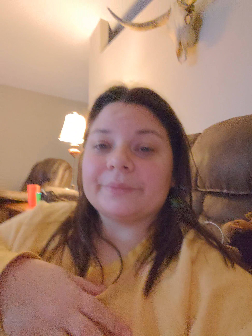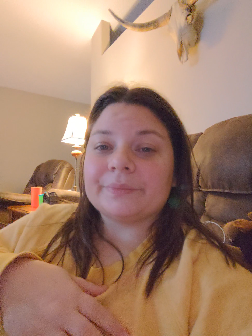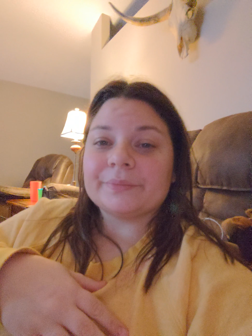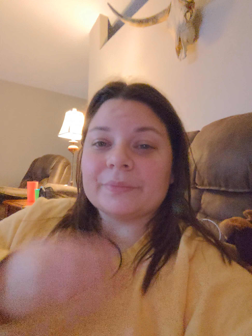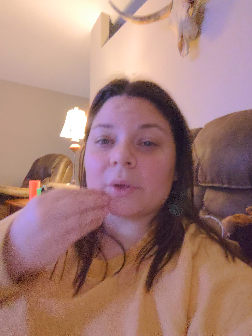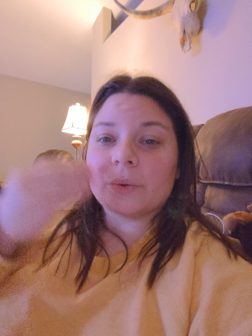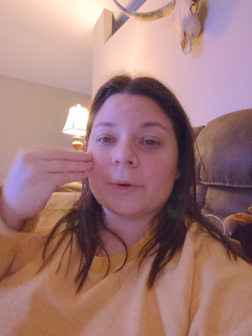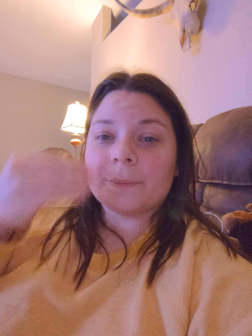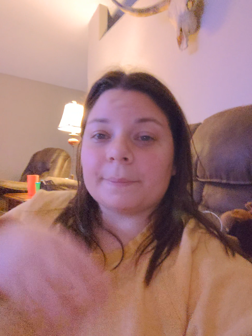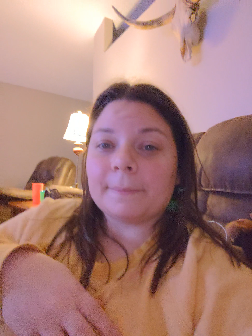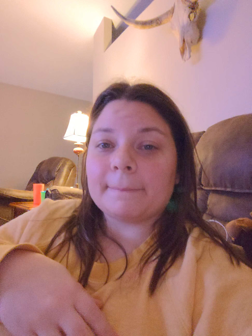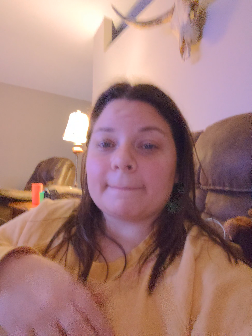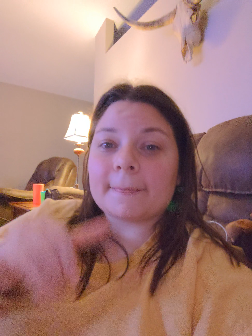home